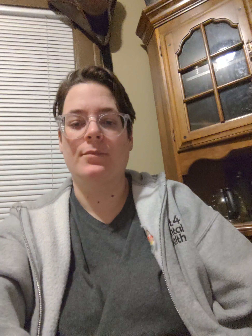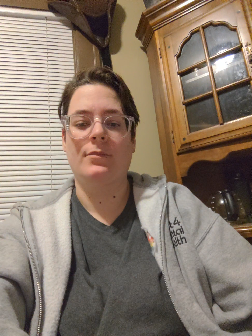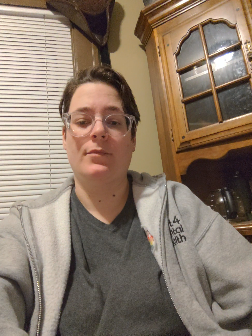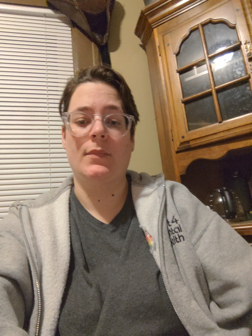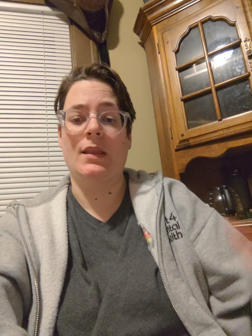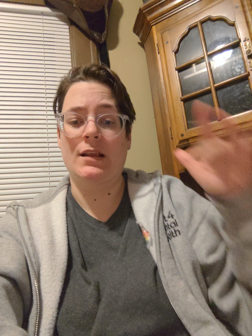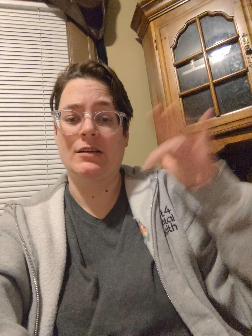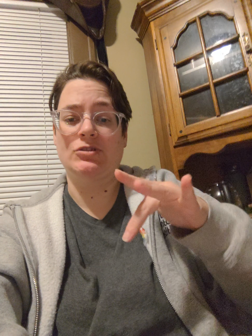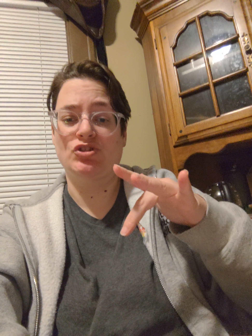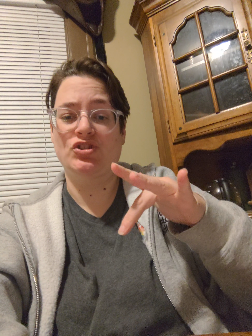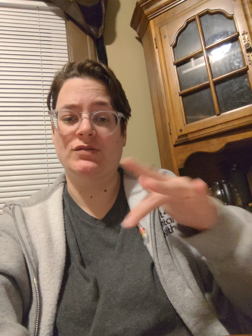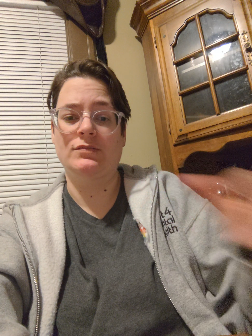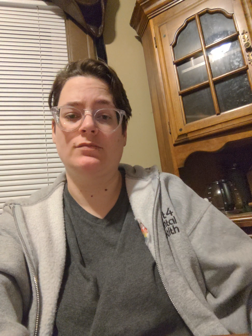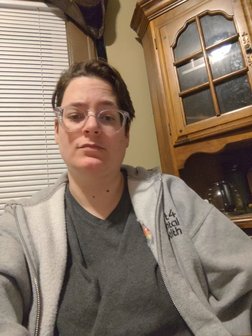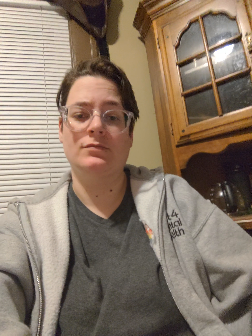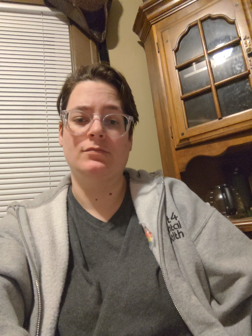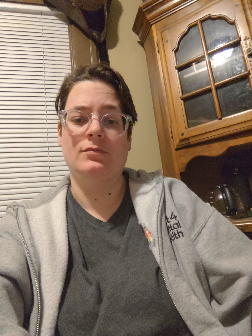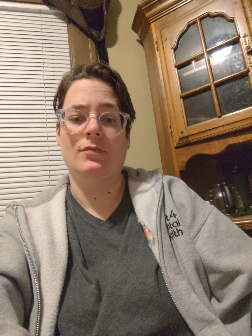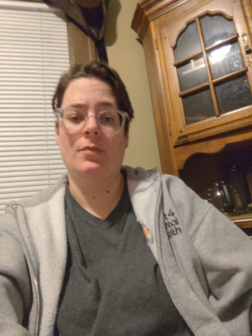touch